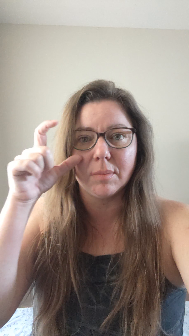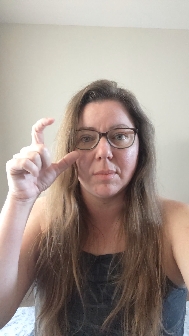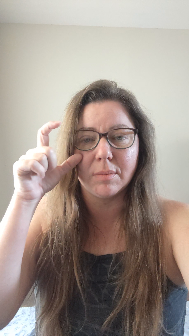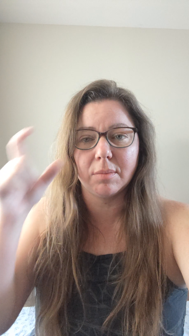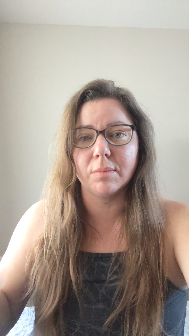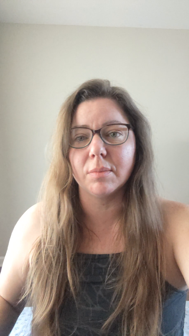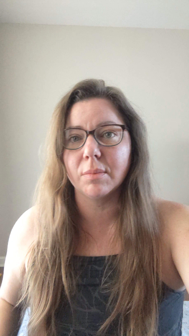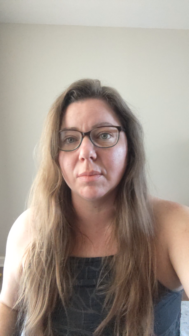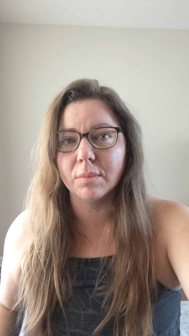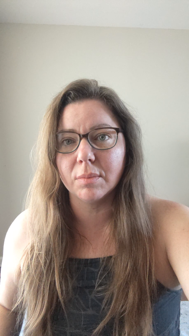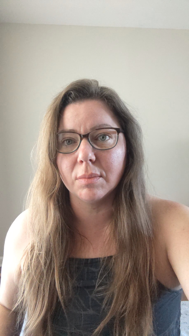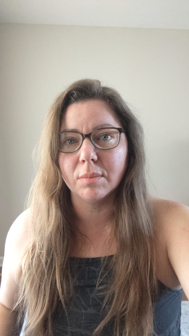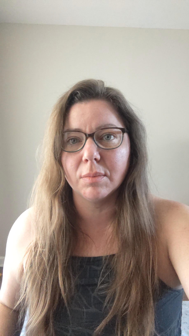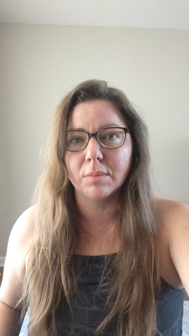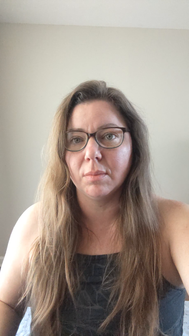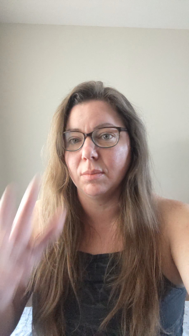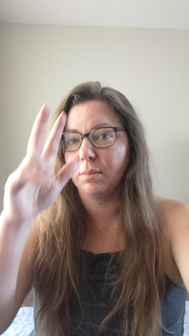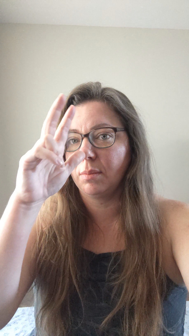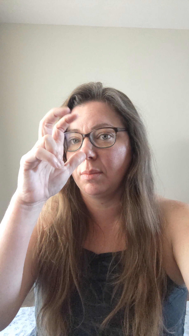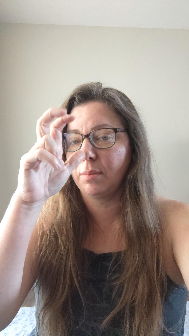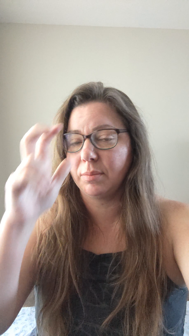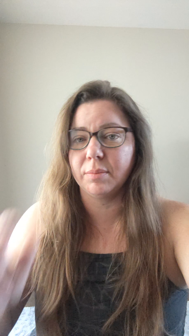ant